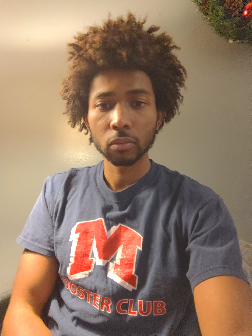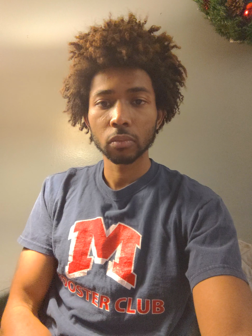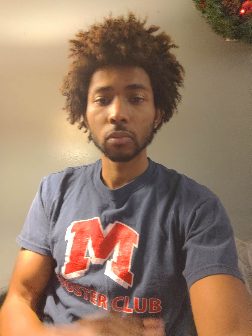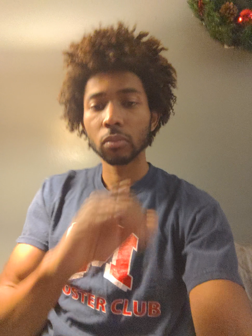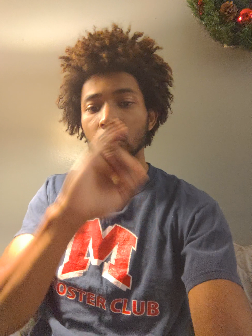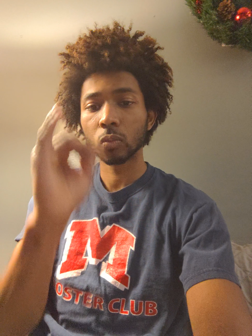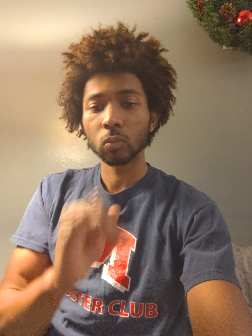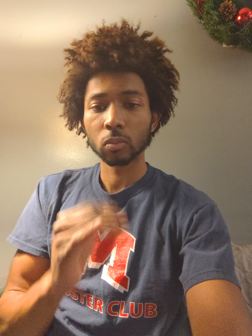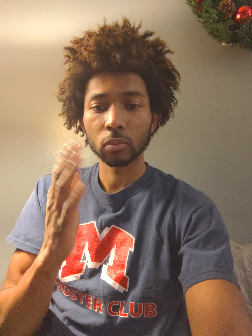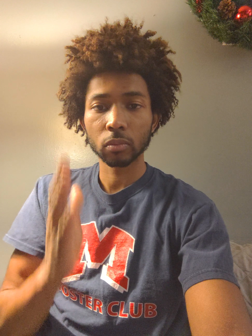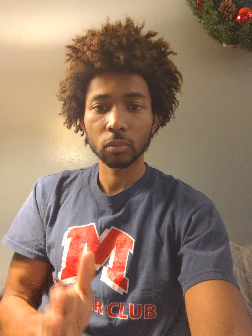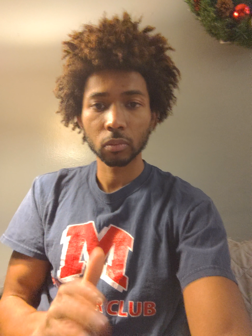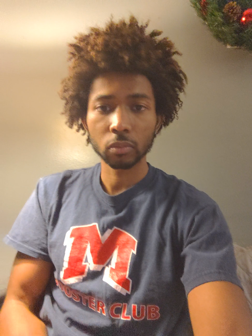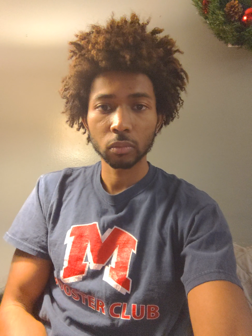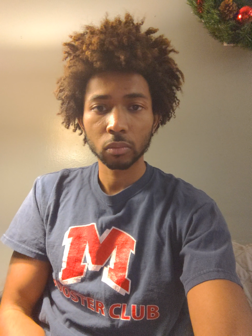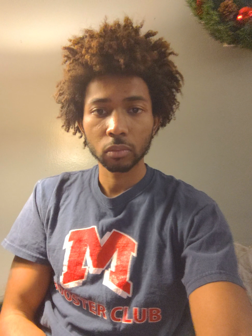drawer